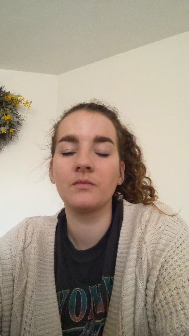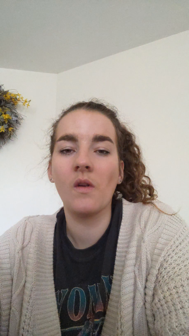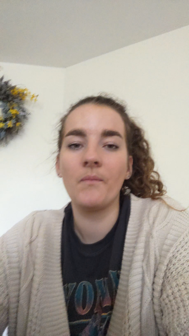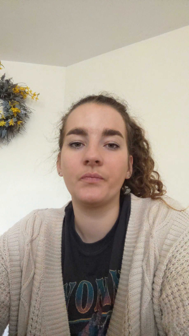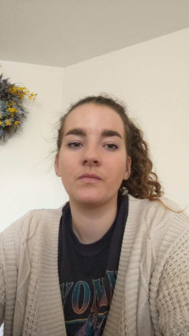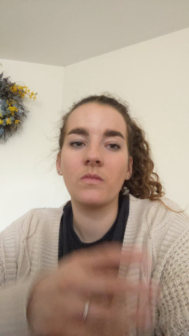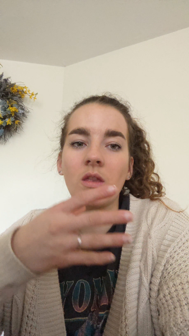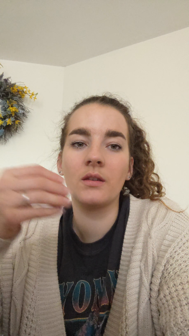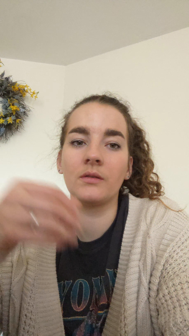and